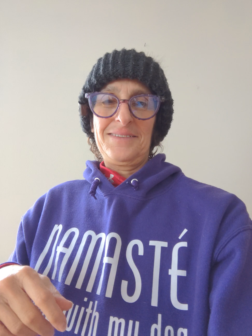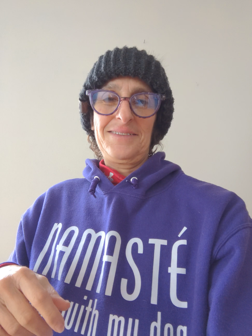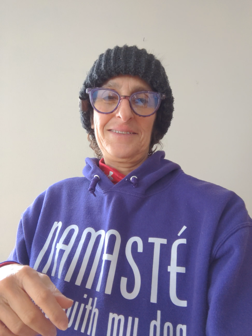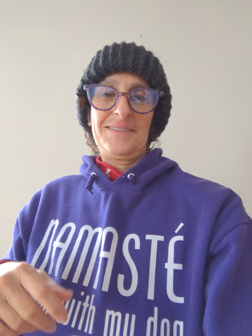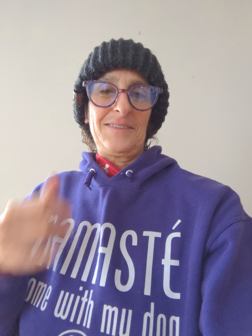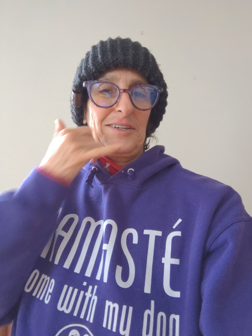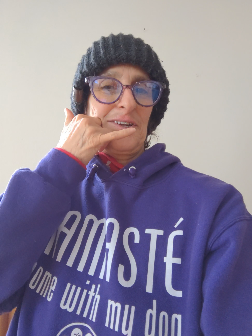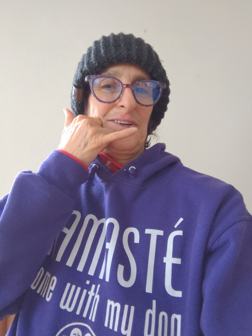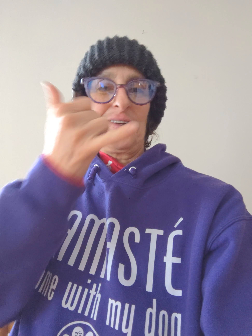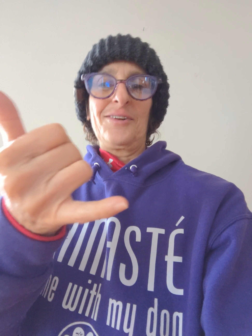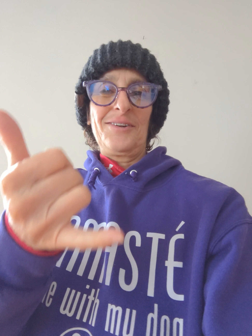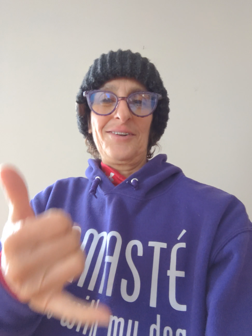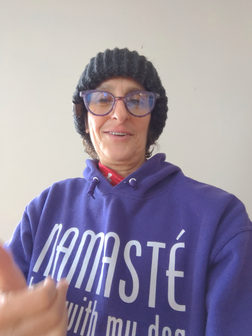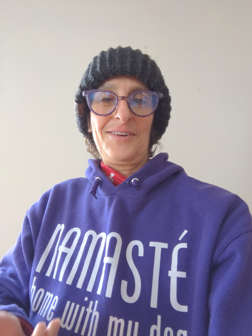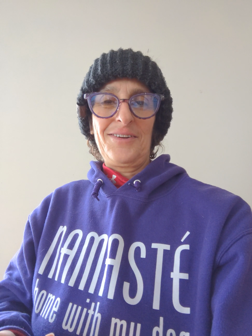call on the phone